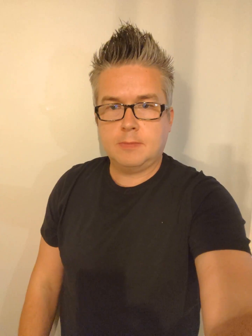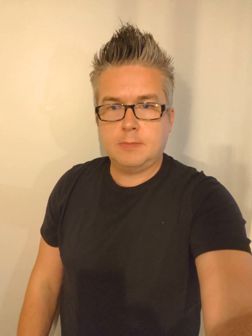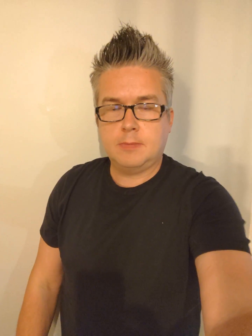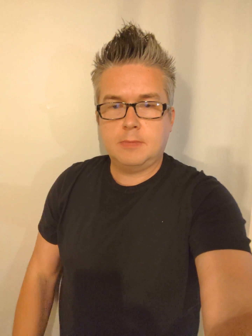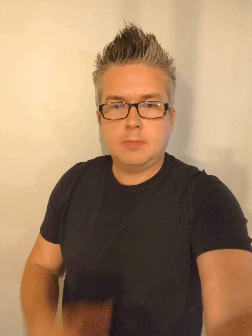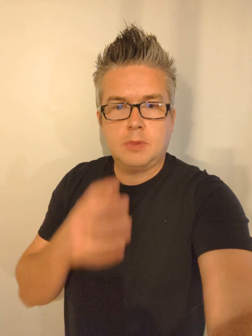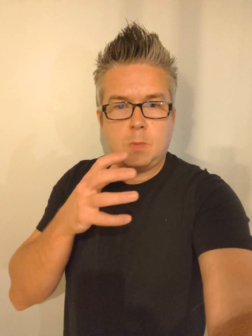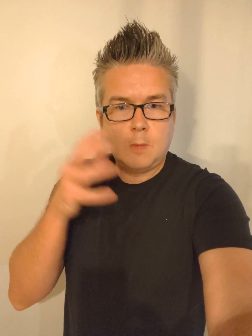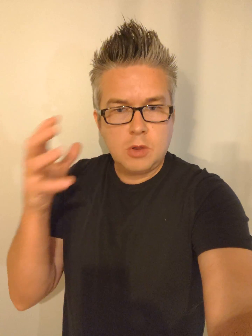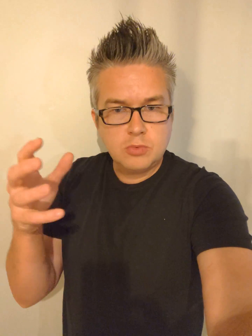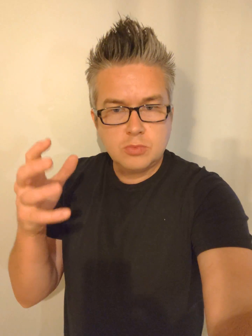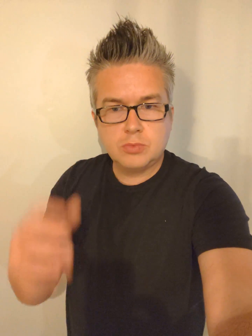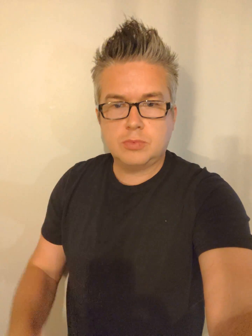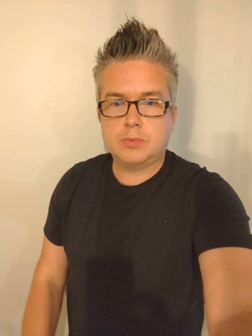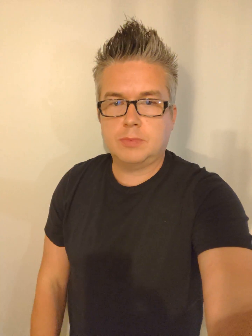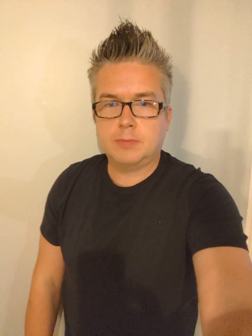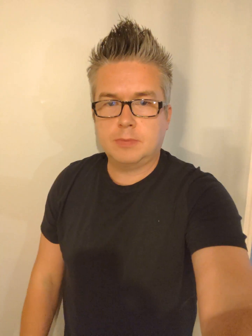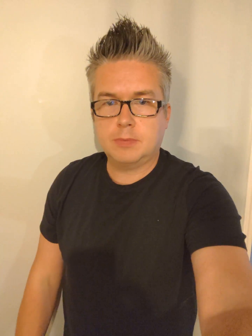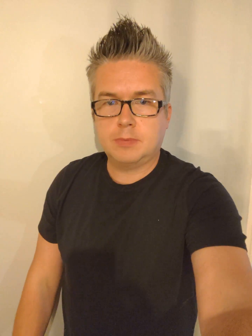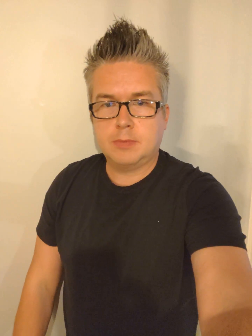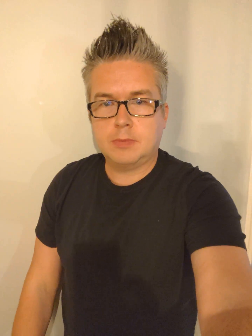much